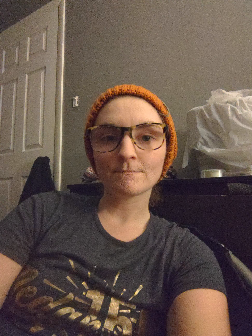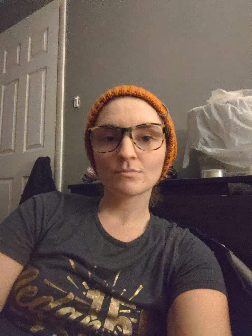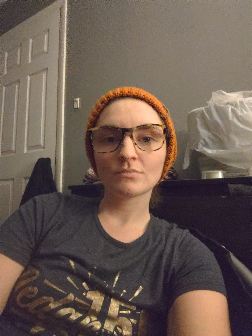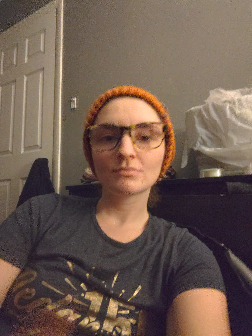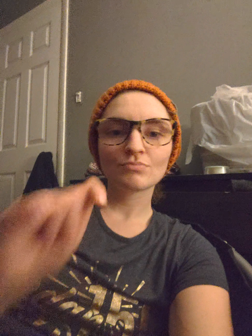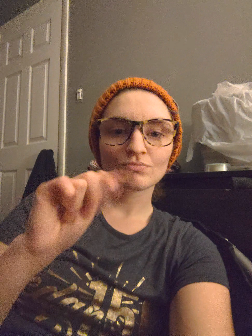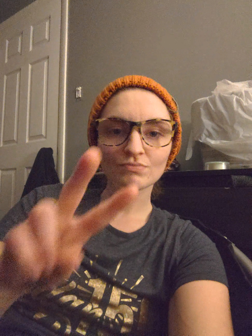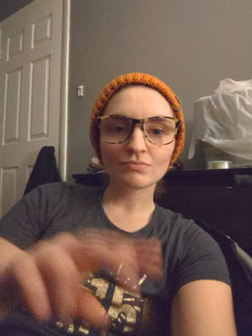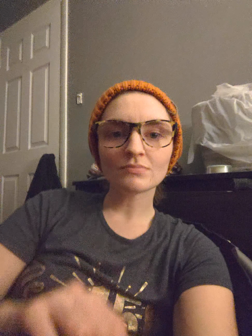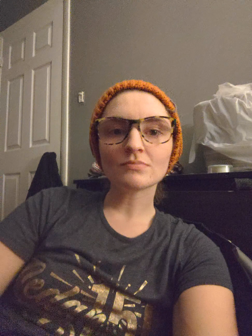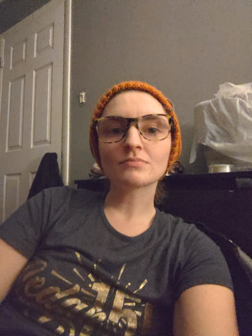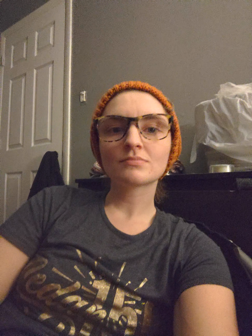TV